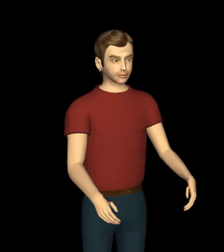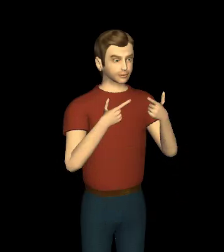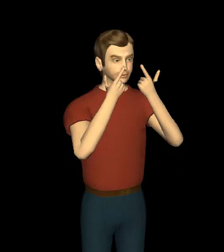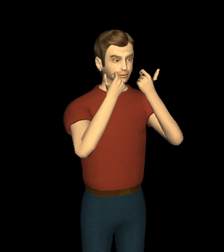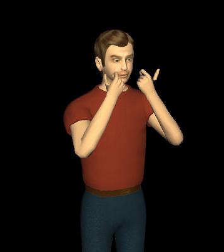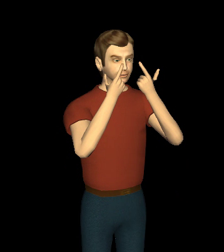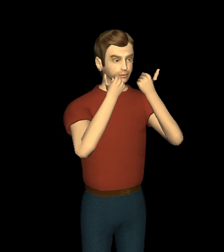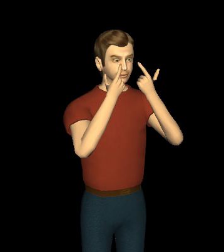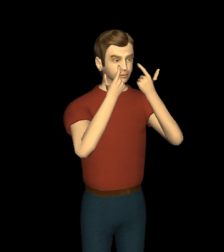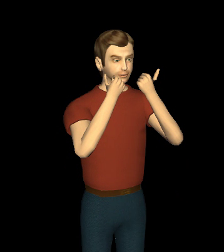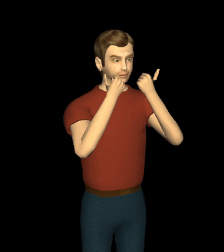يبكي